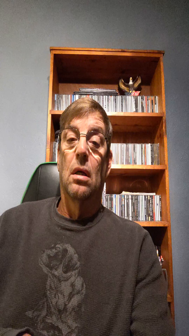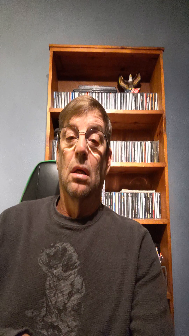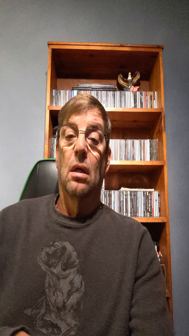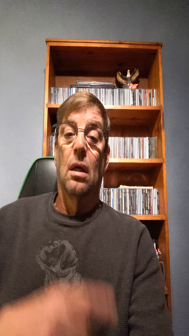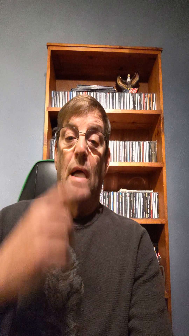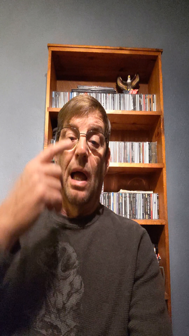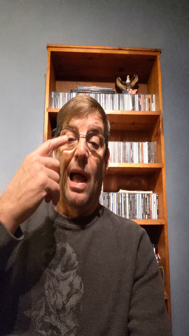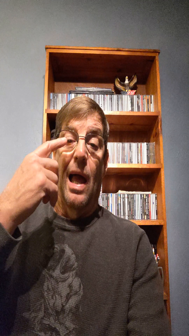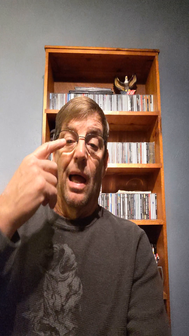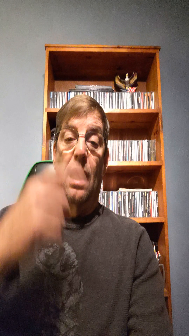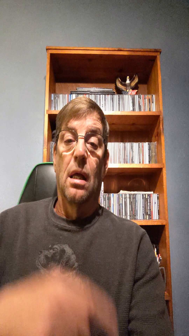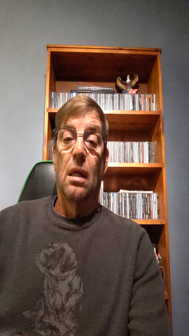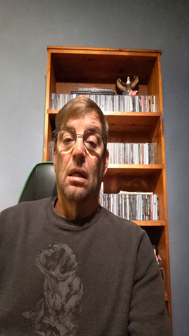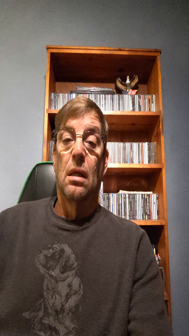eye